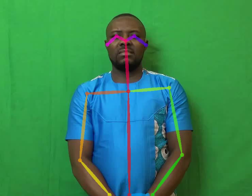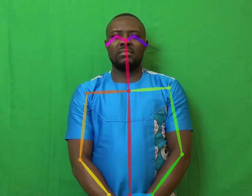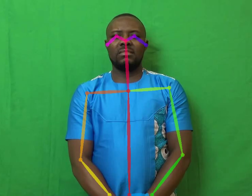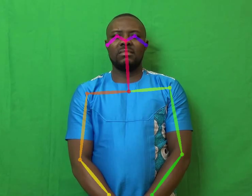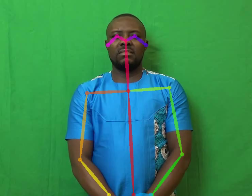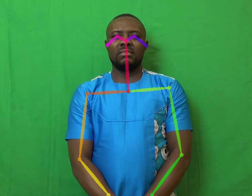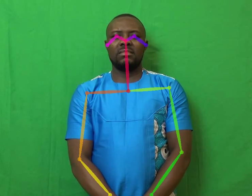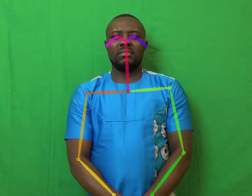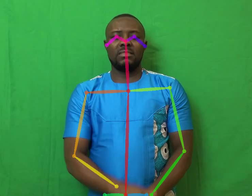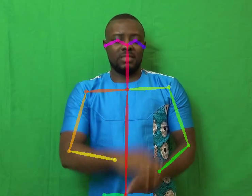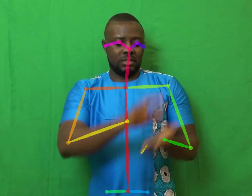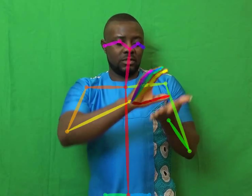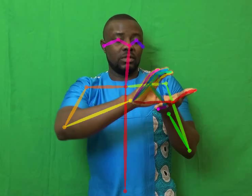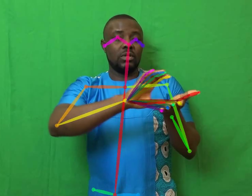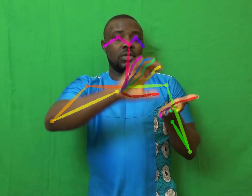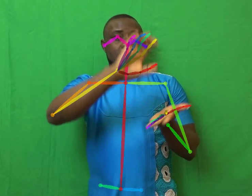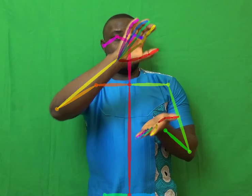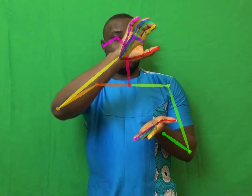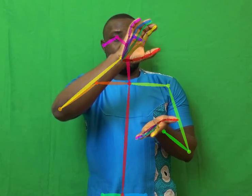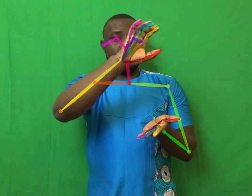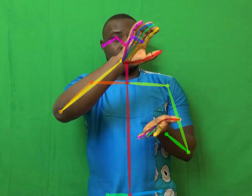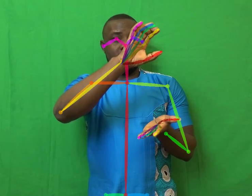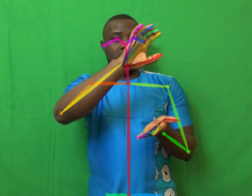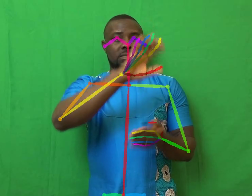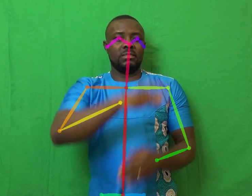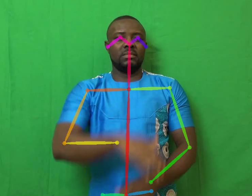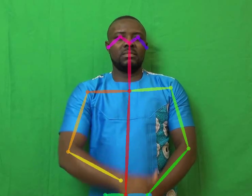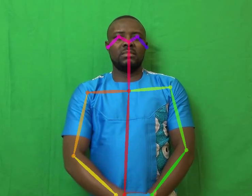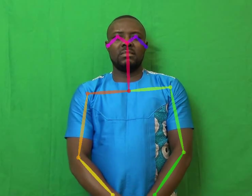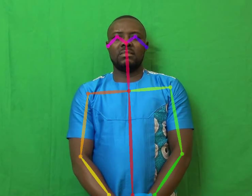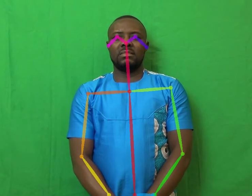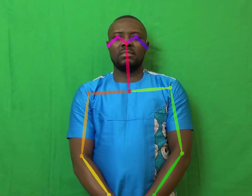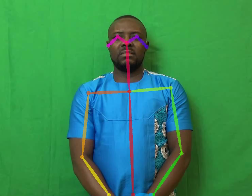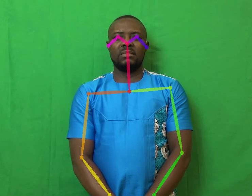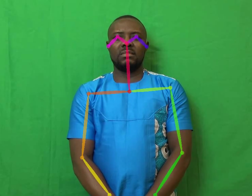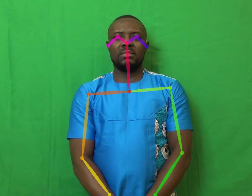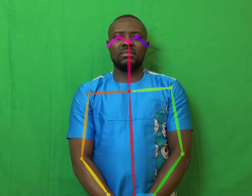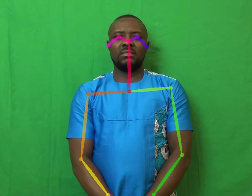college